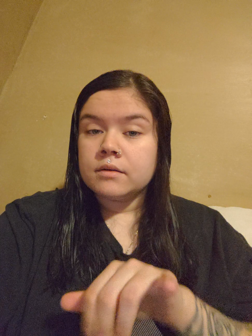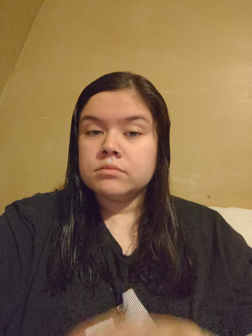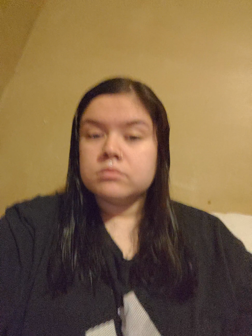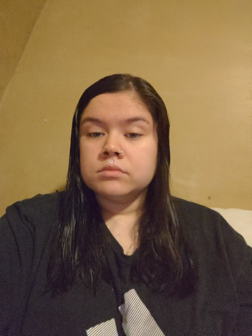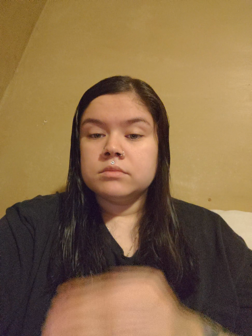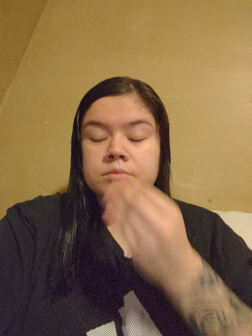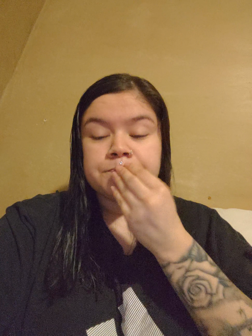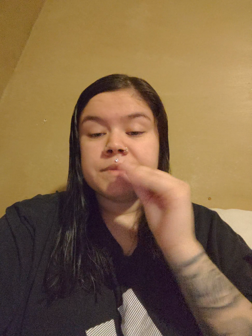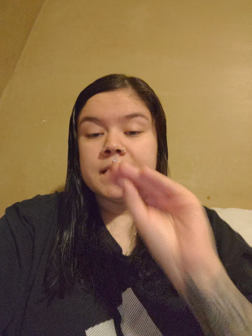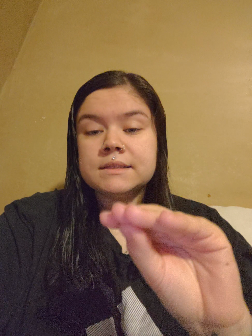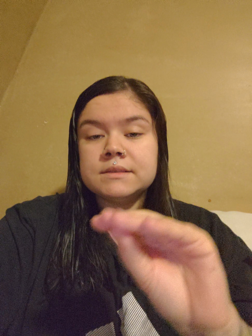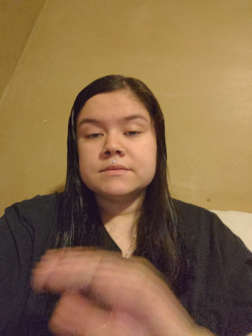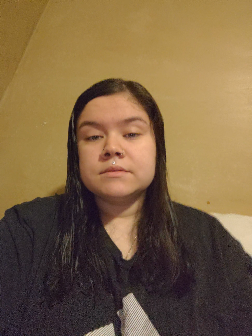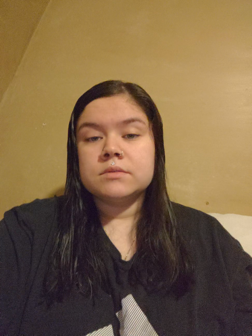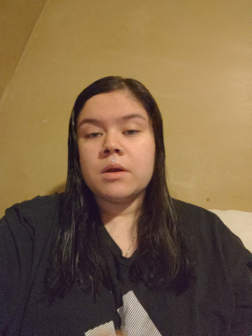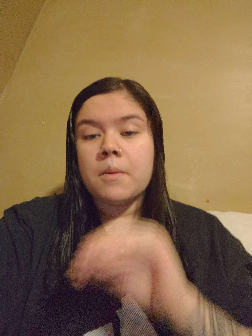kiss